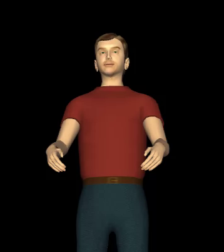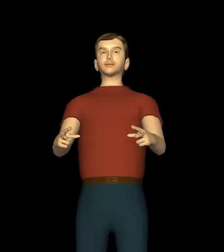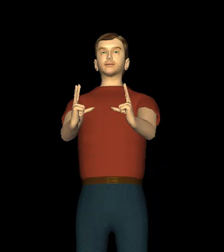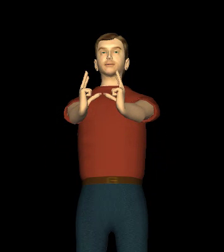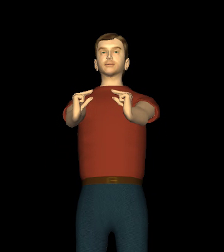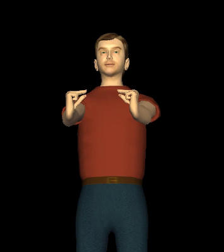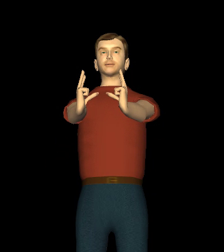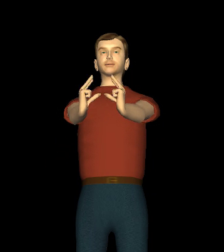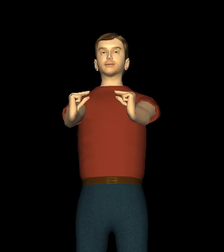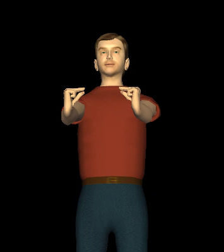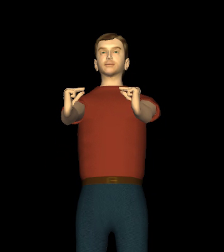يشرح